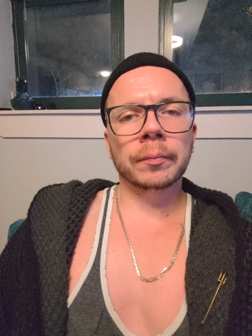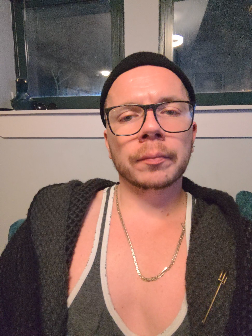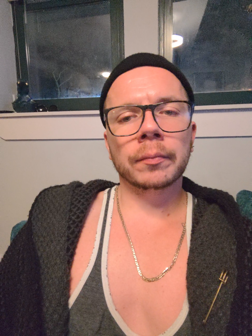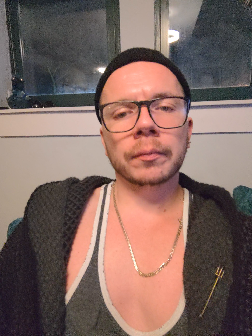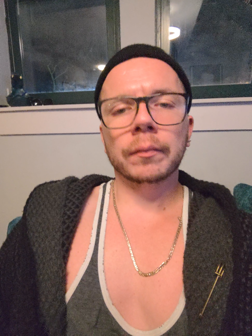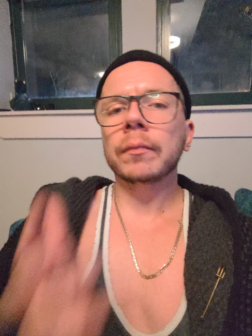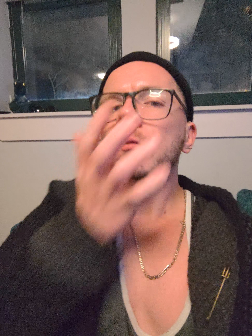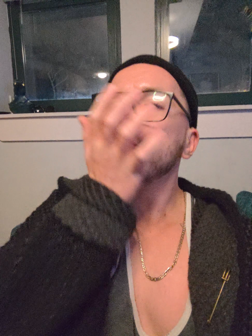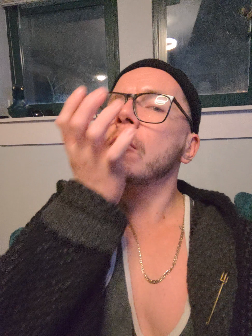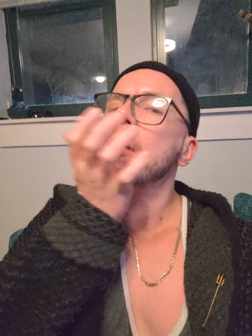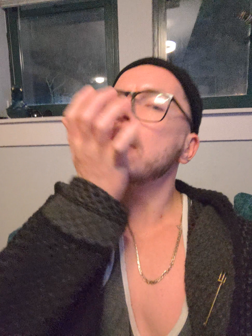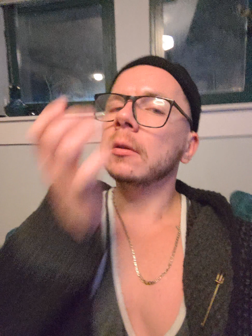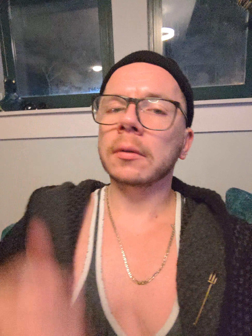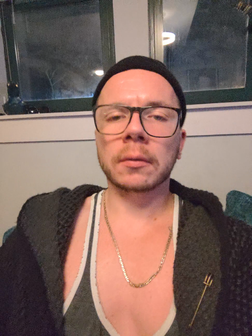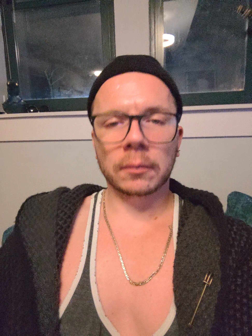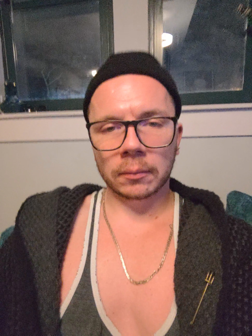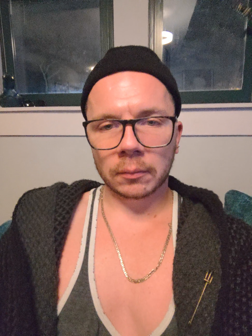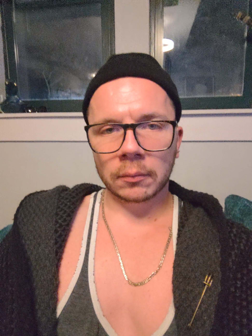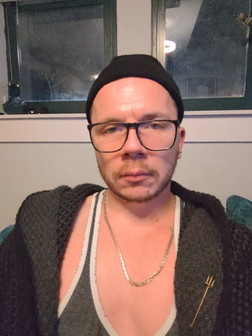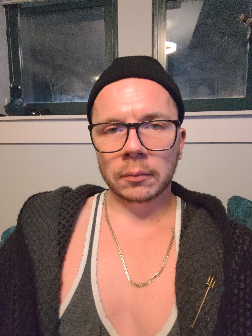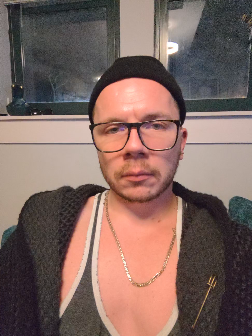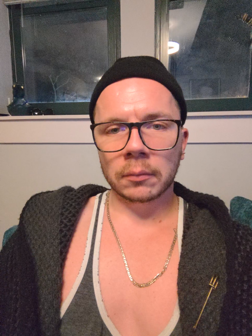grass